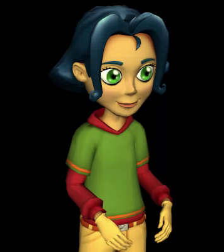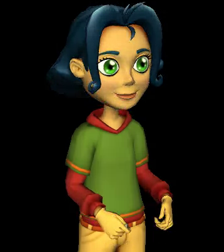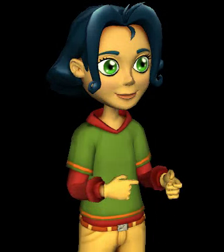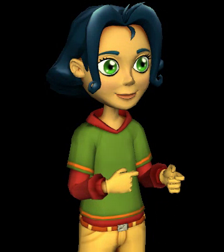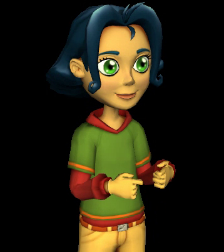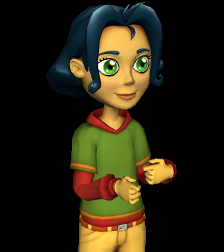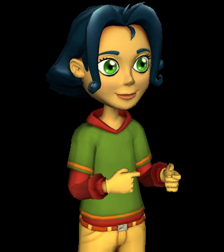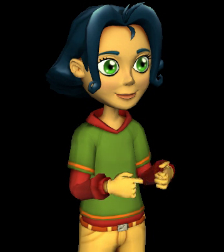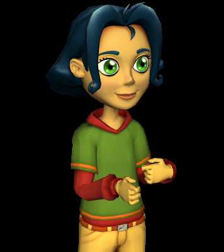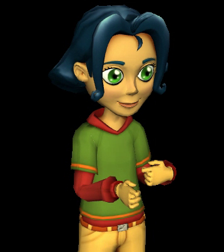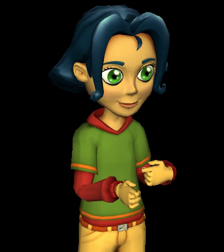سوق